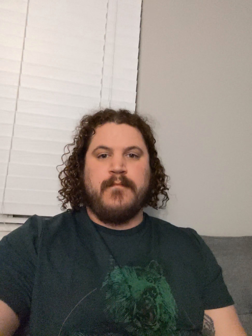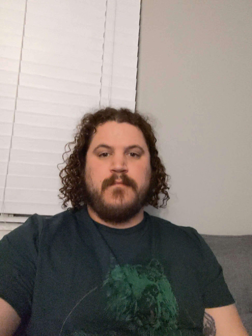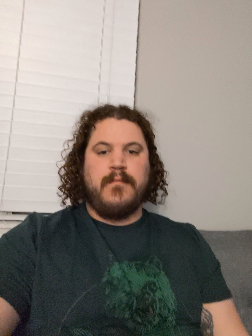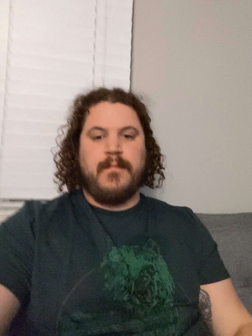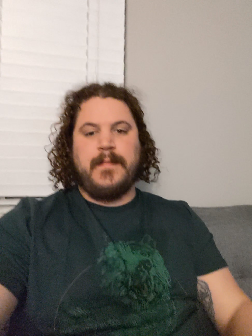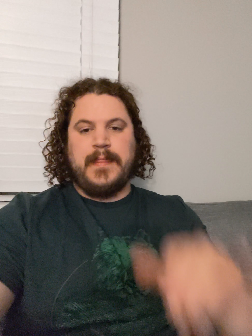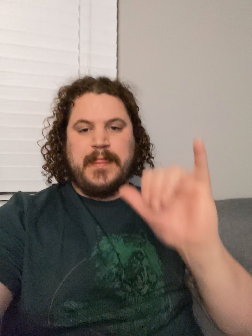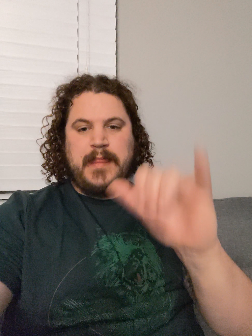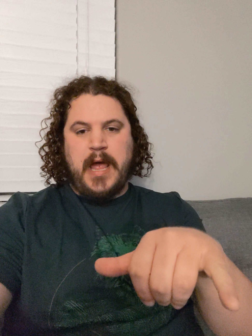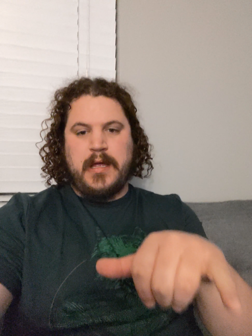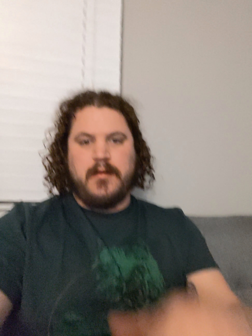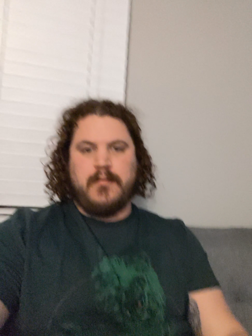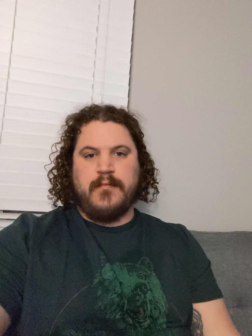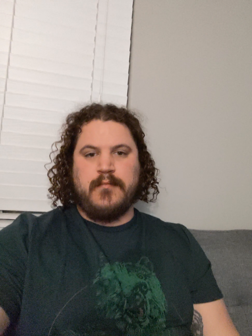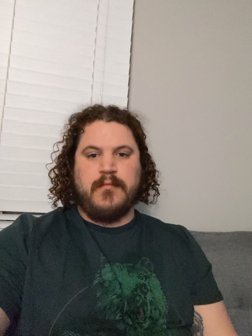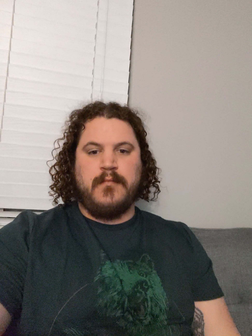that